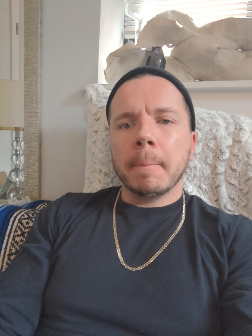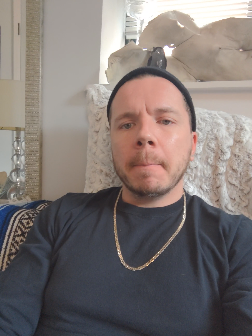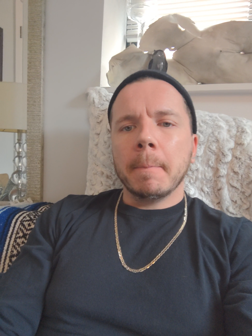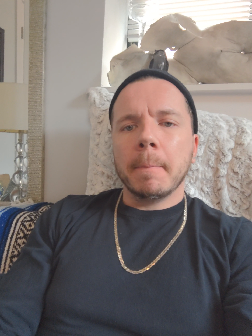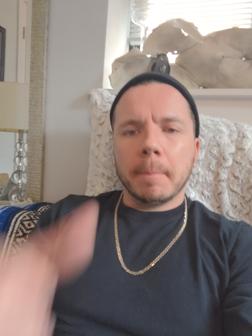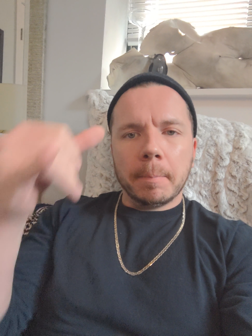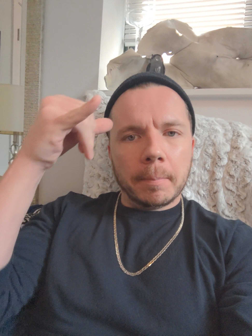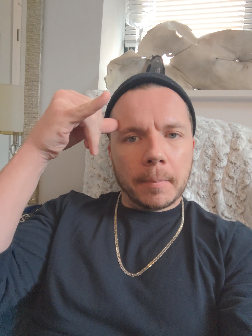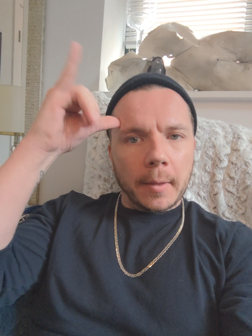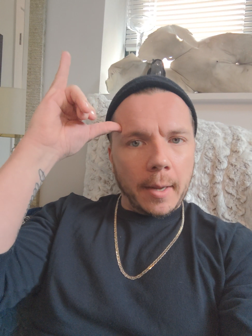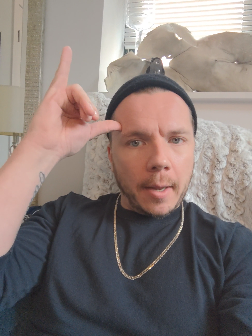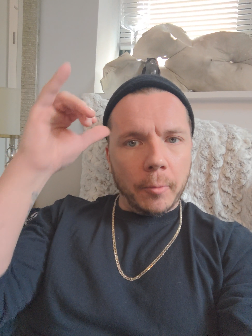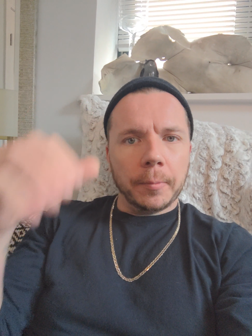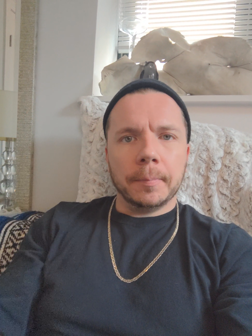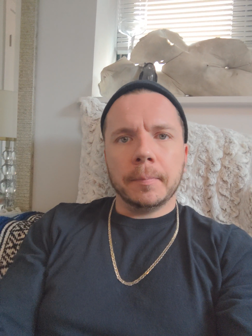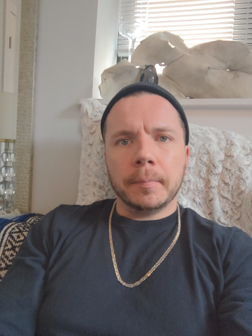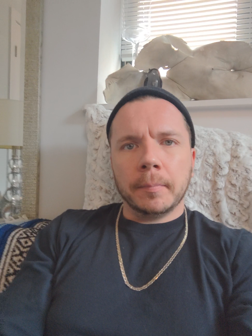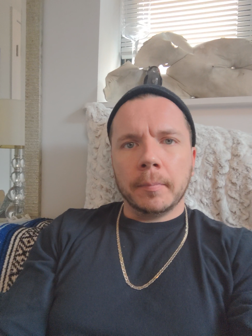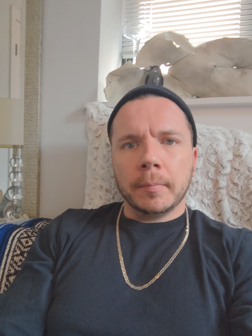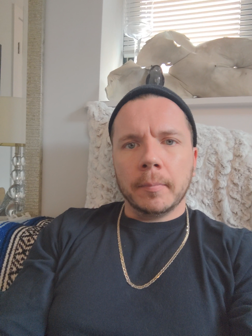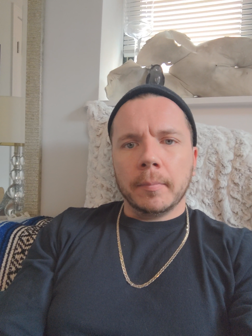cow